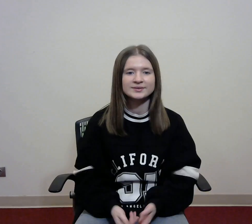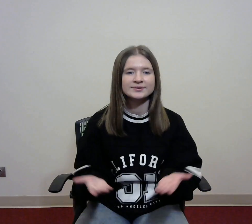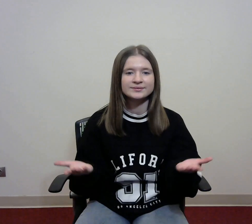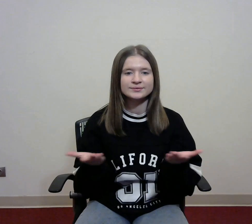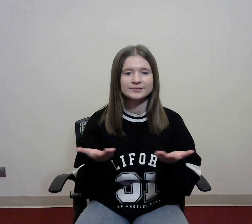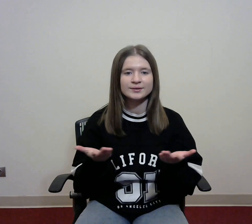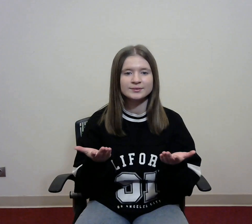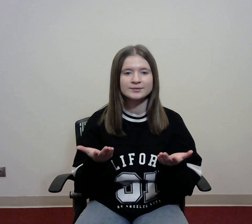hansı